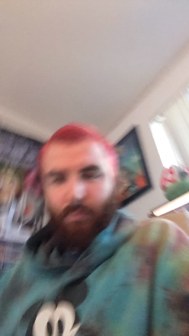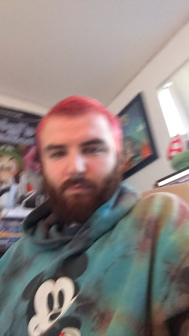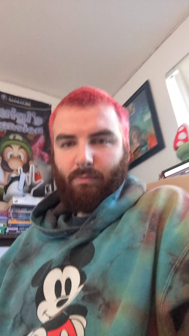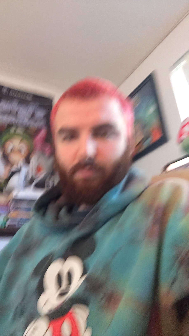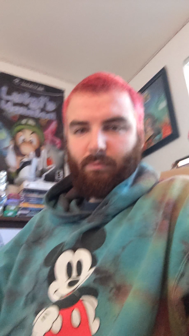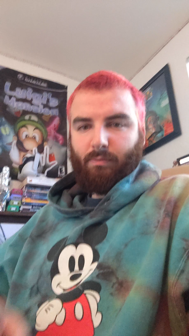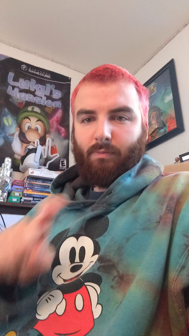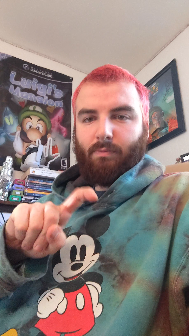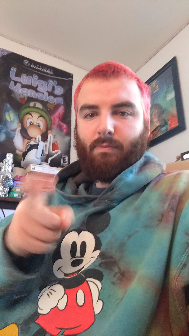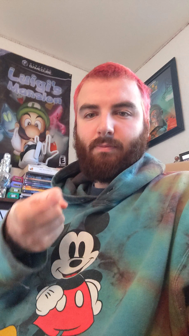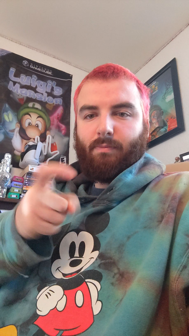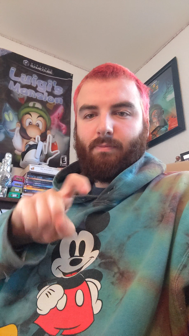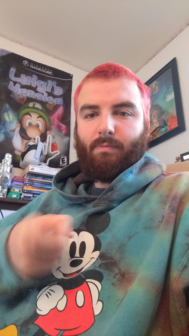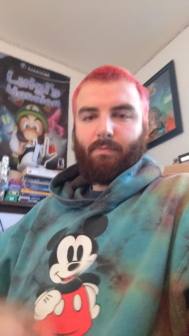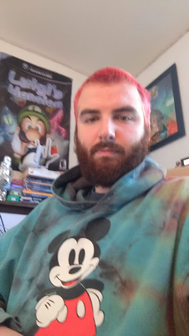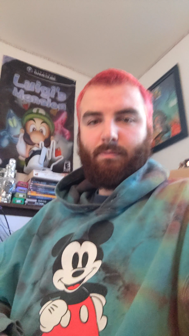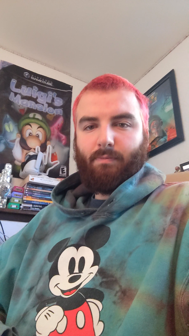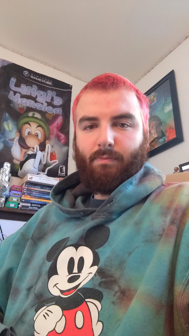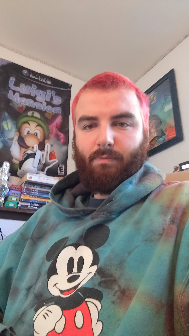friend